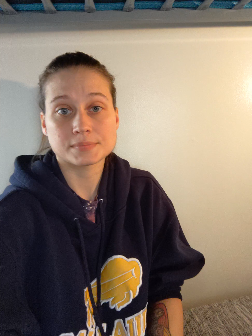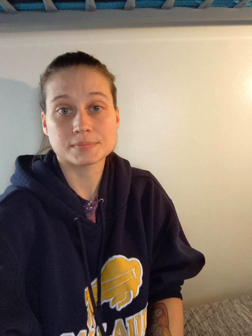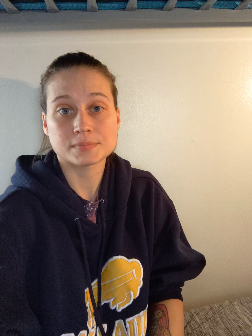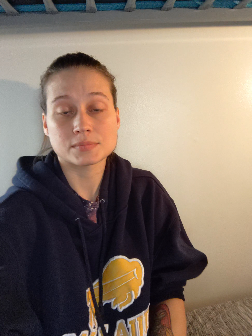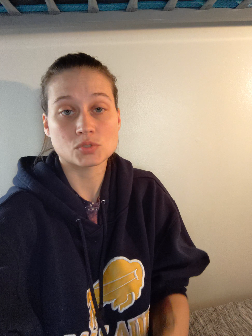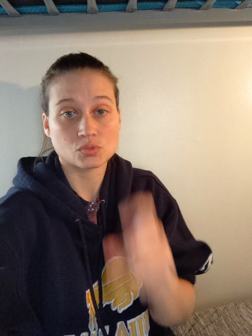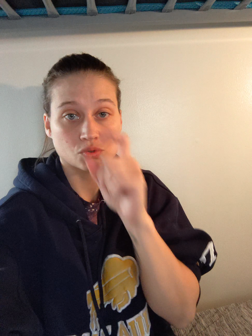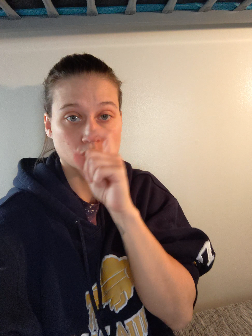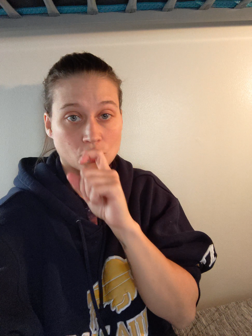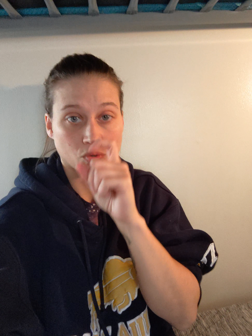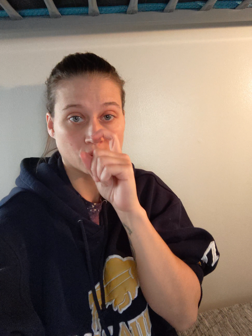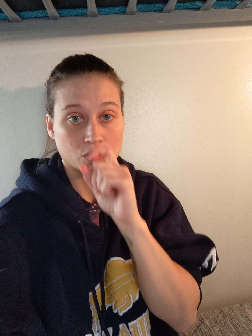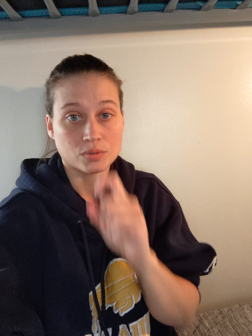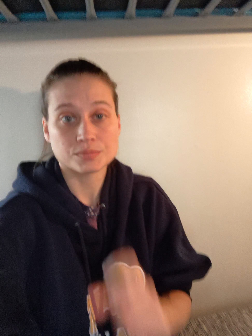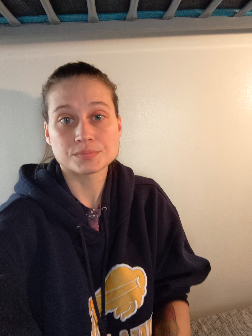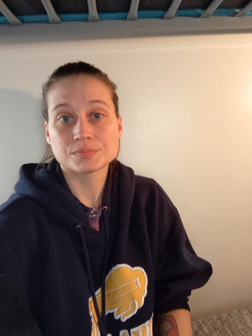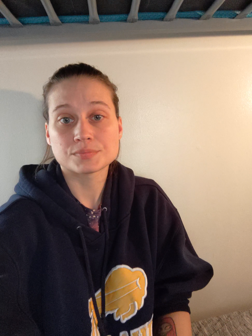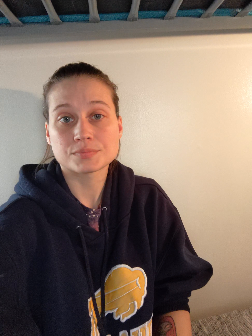doll